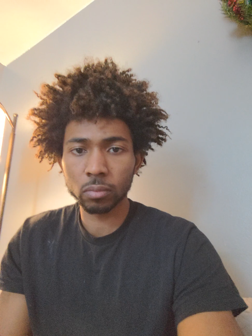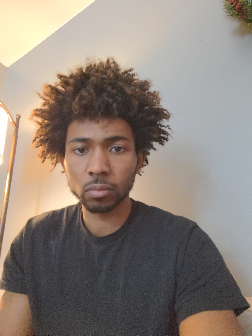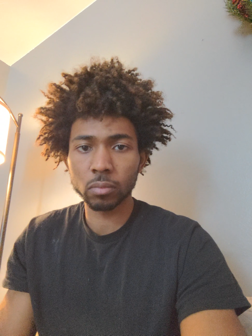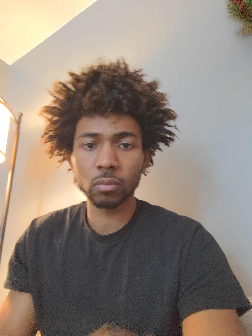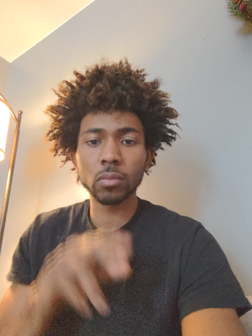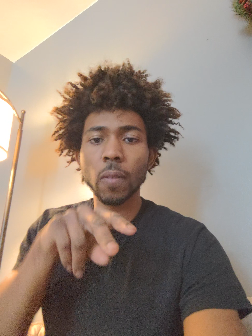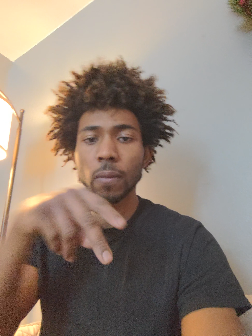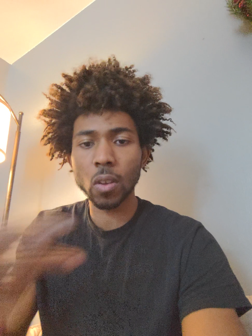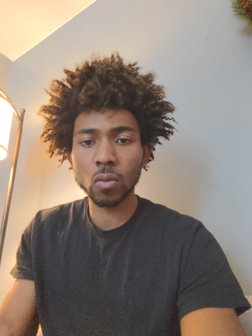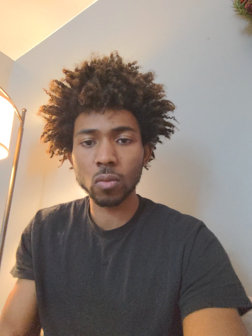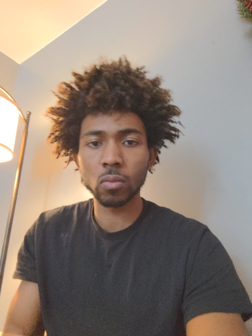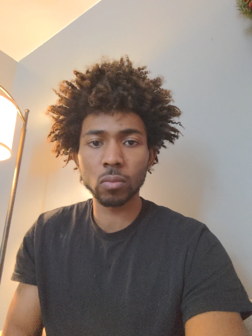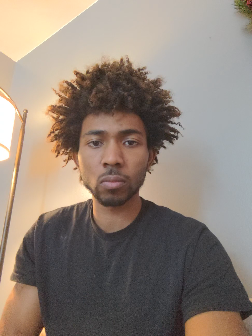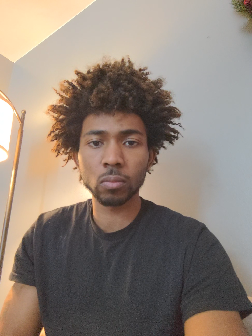fall